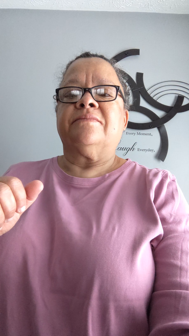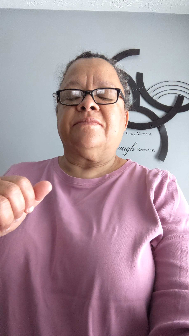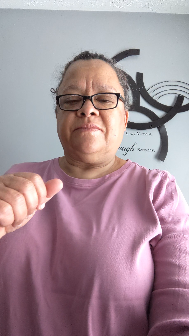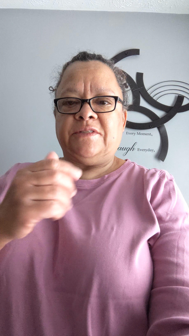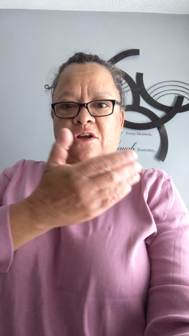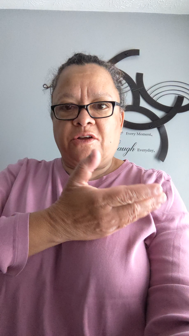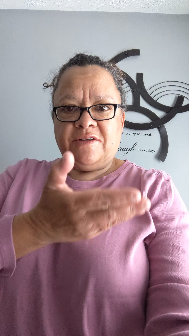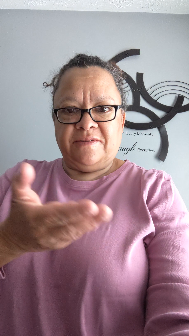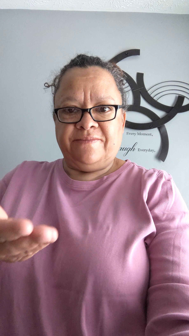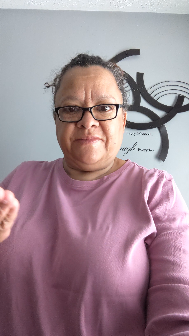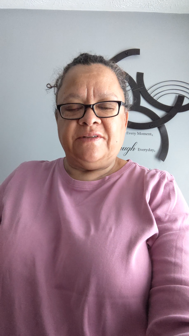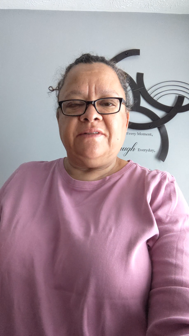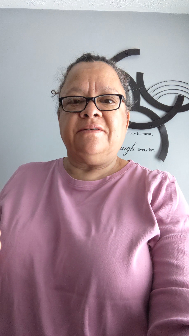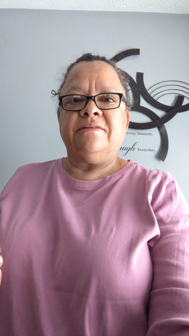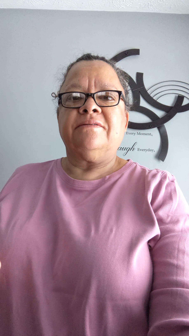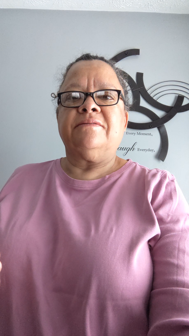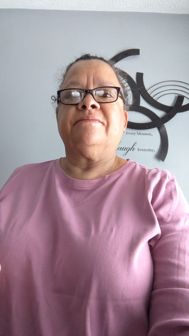carry